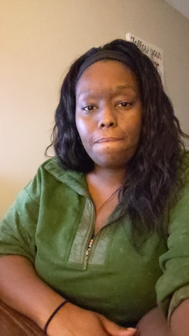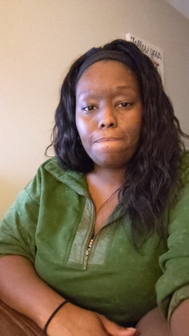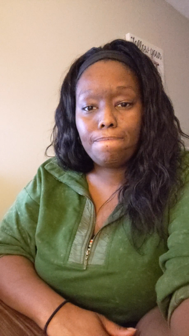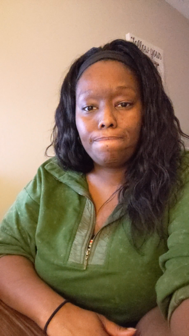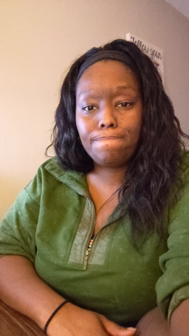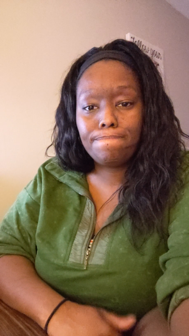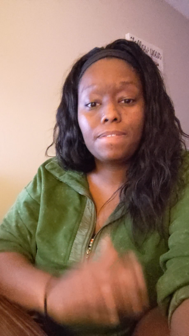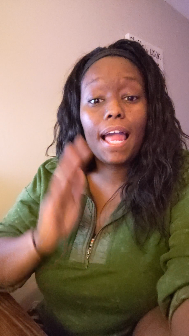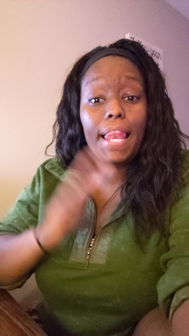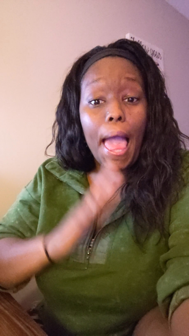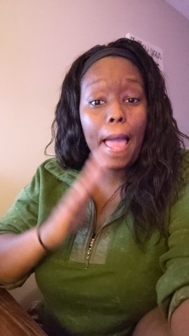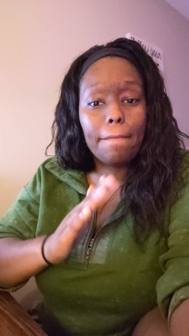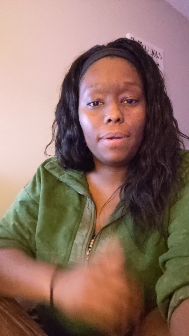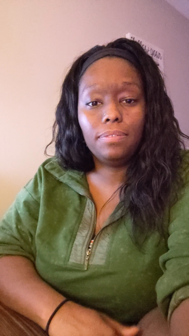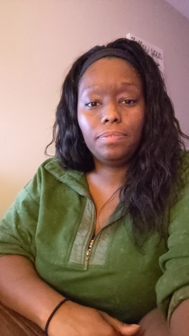clap